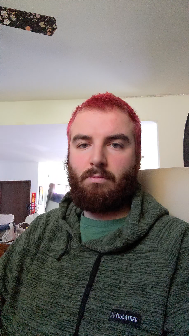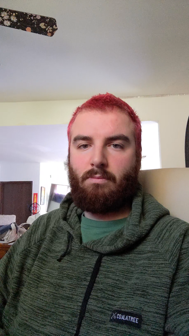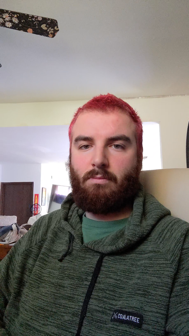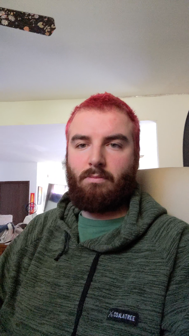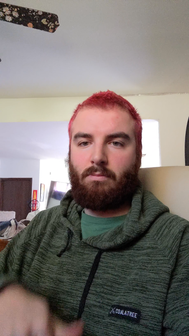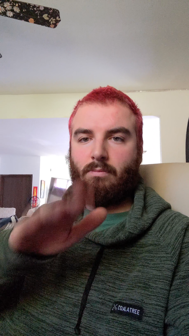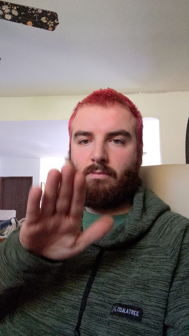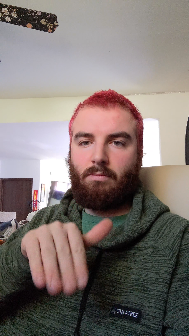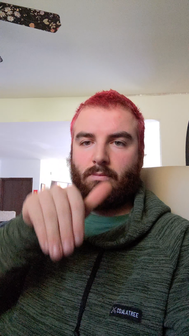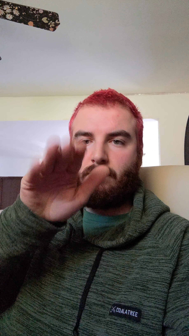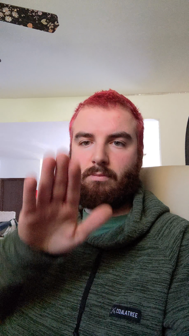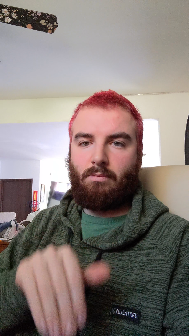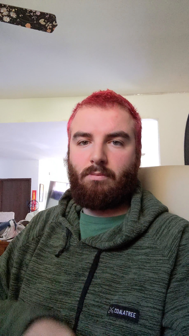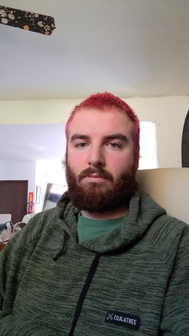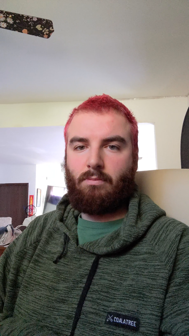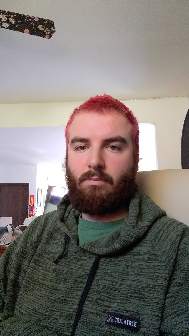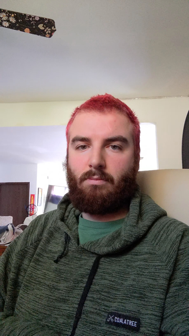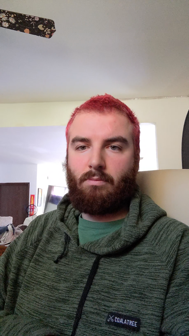paint